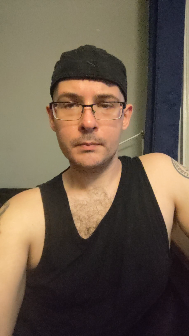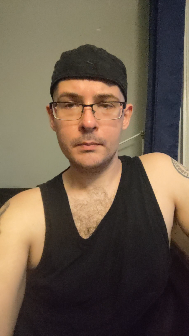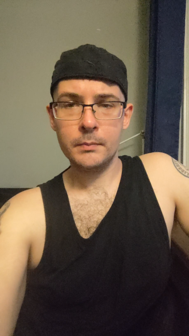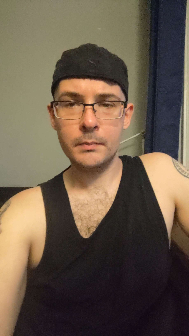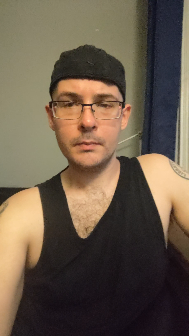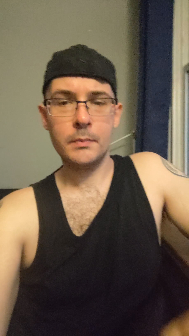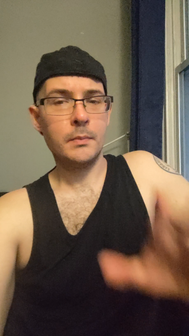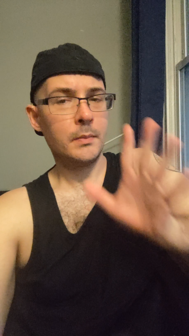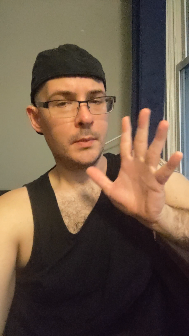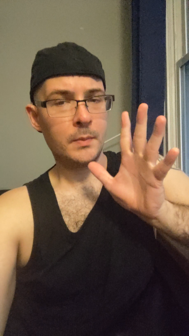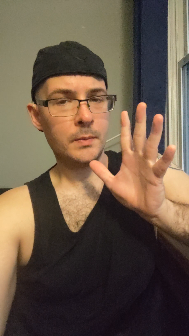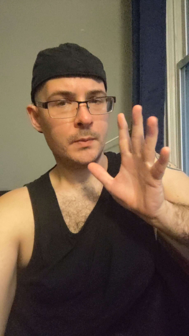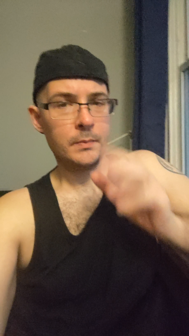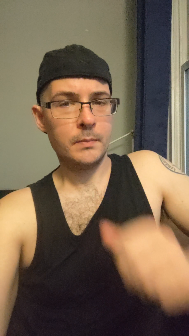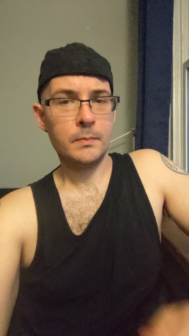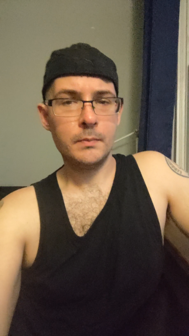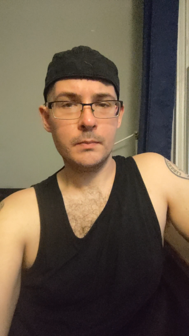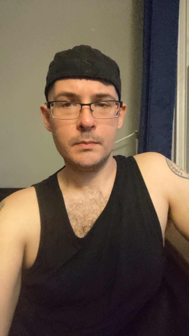mommy